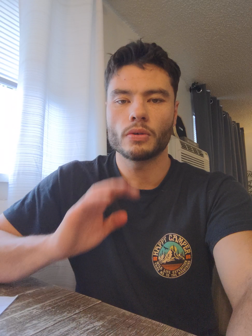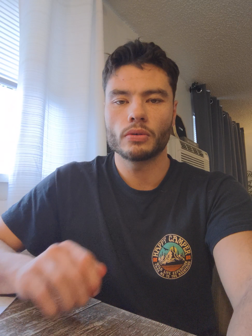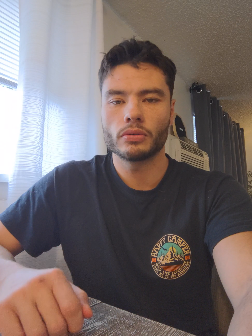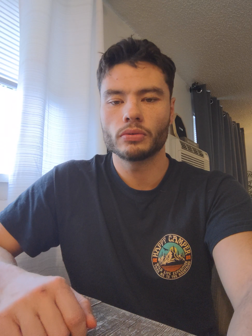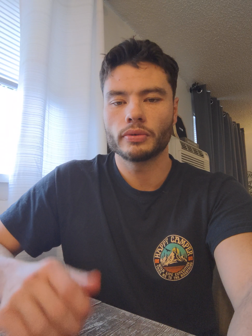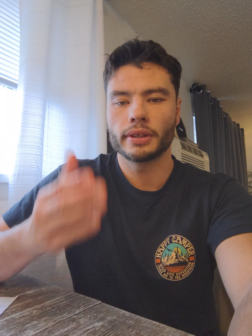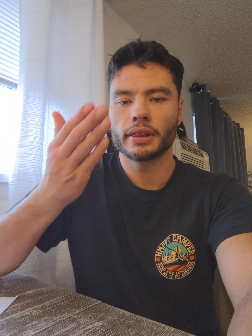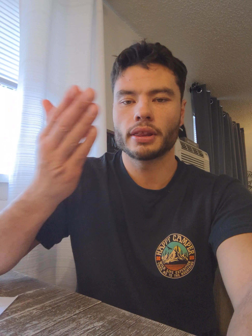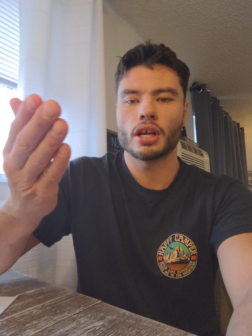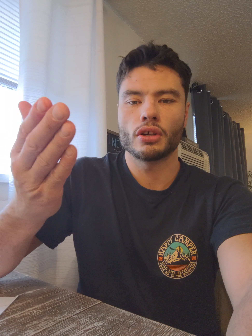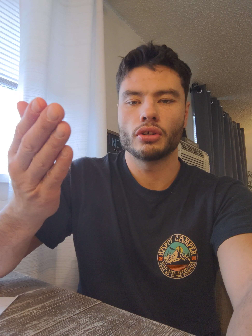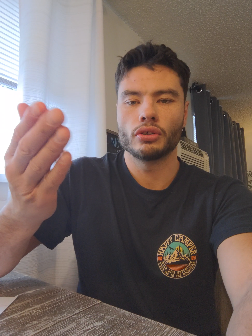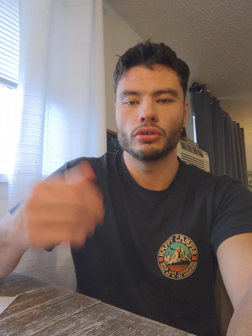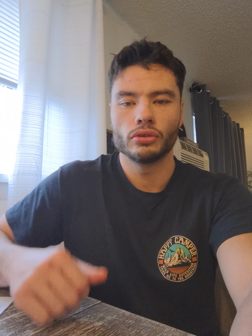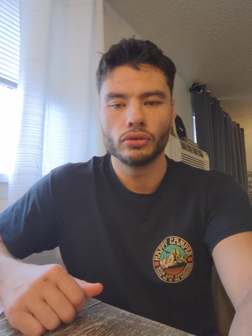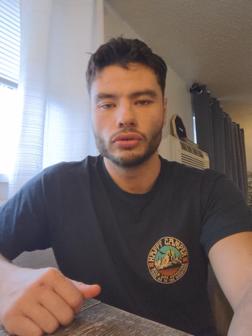there